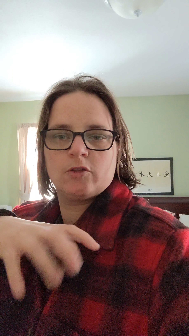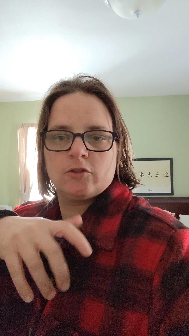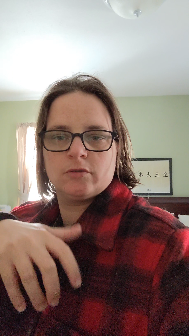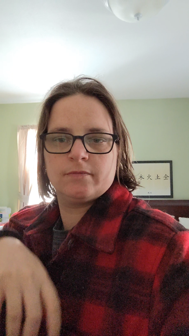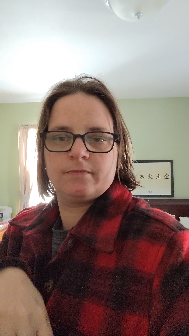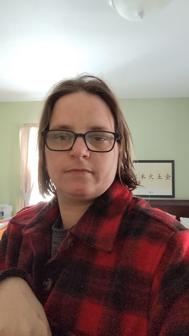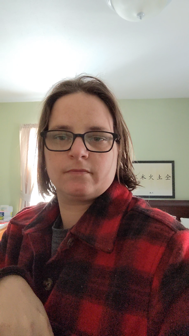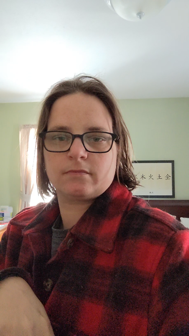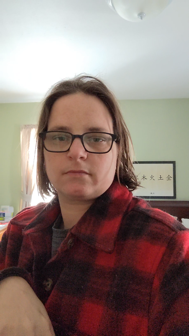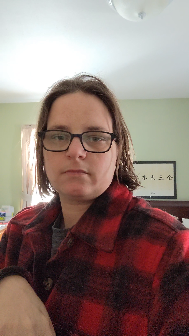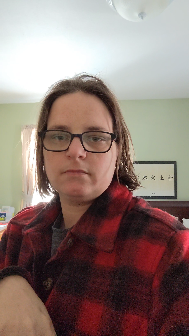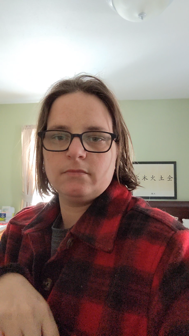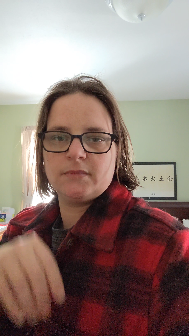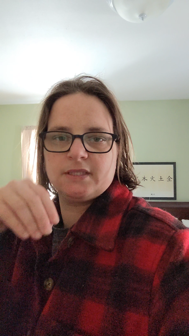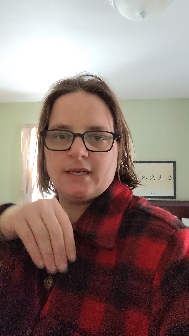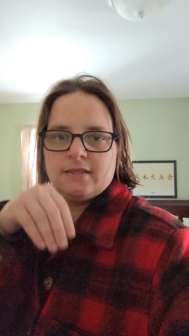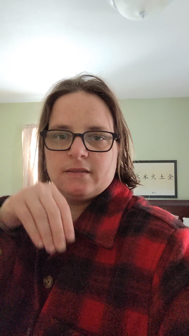inside